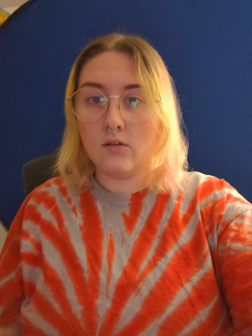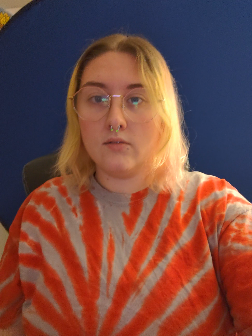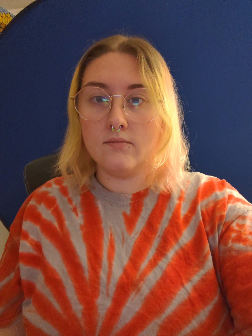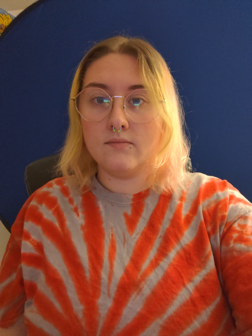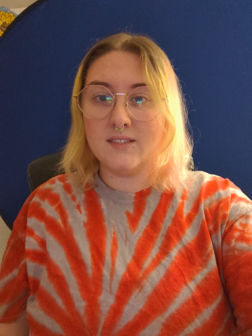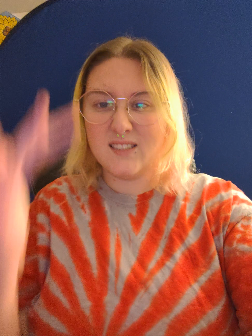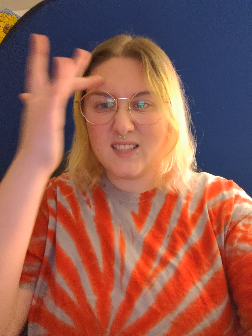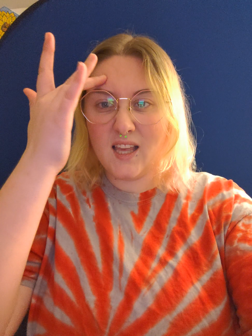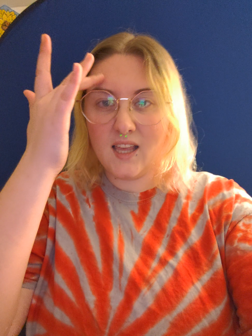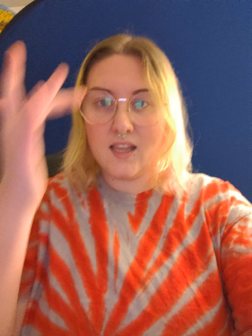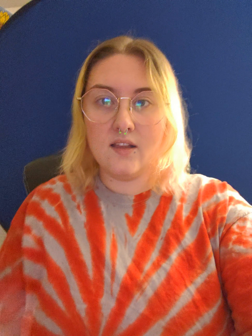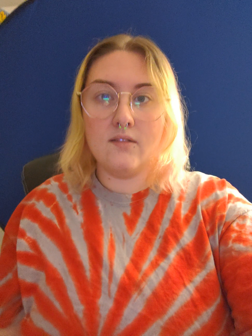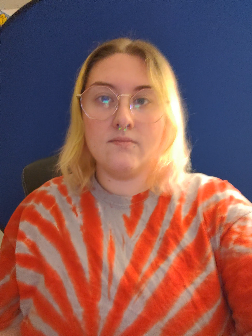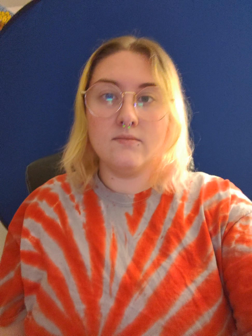sick